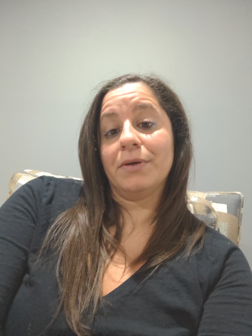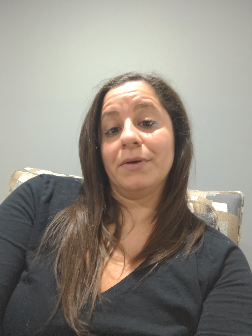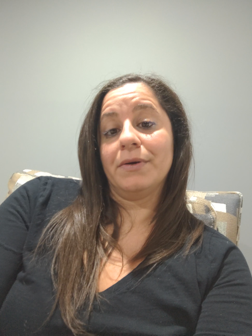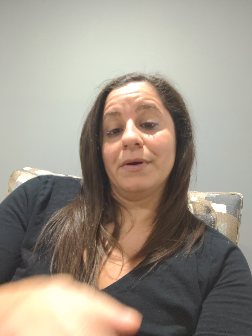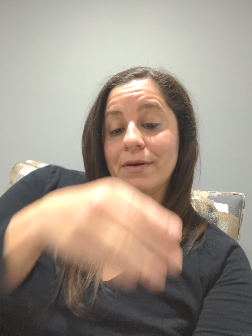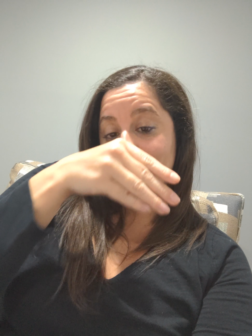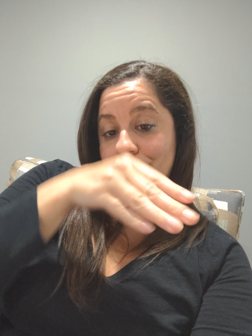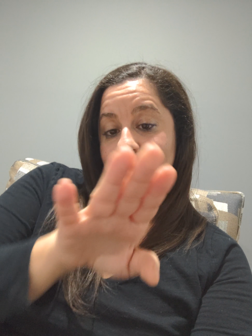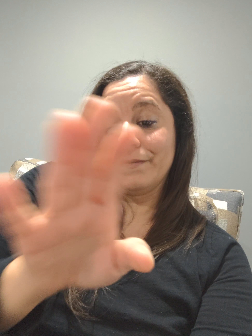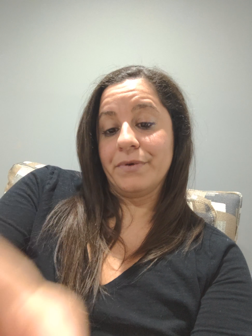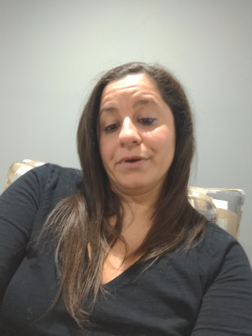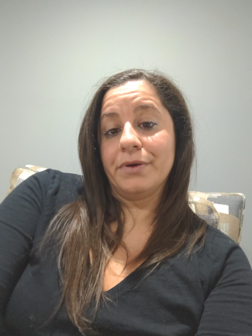elephant